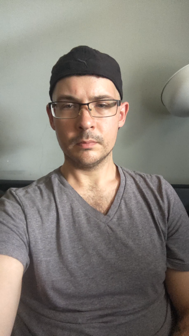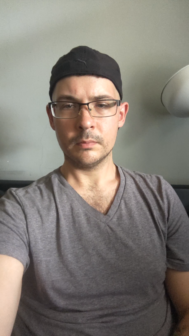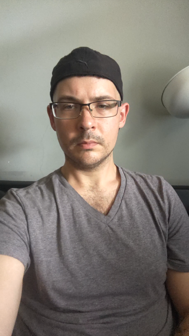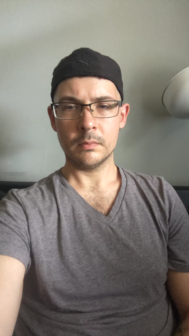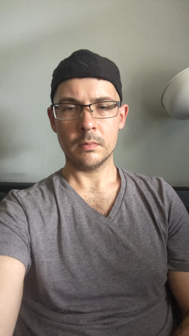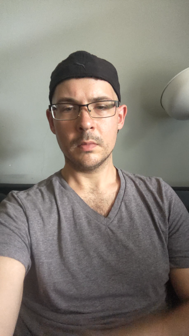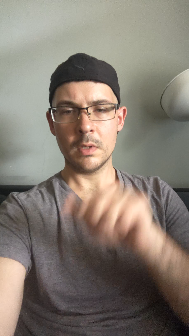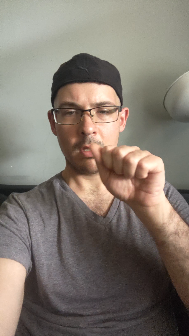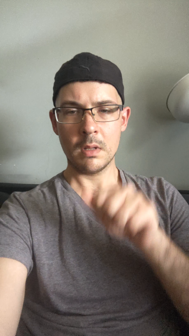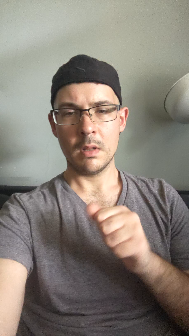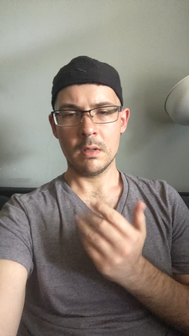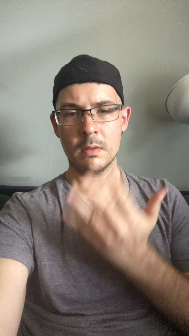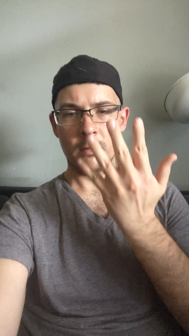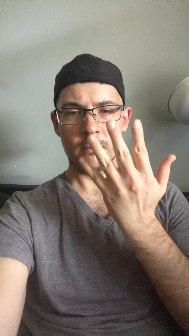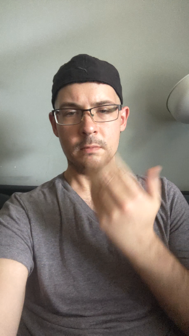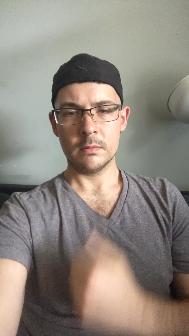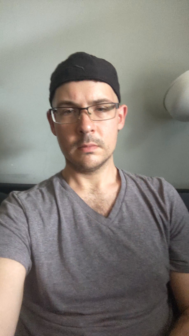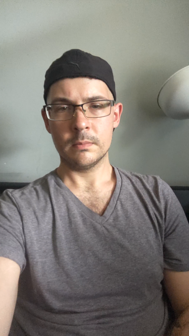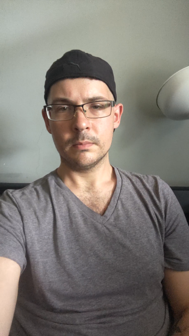gloves